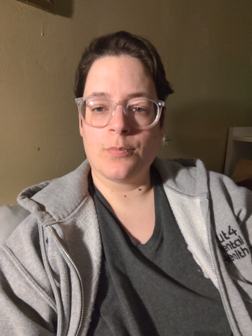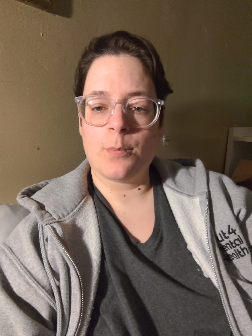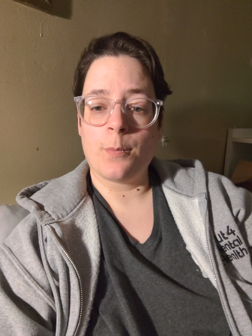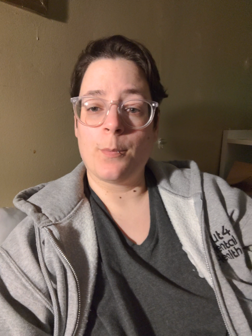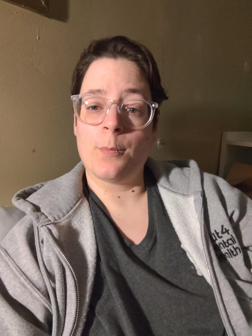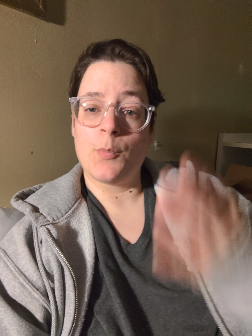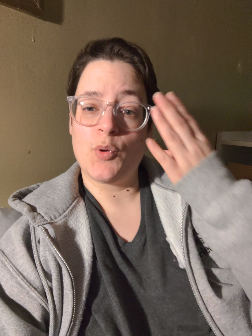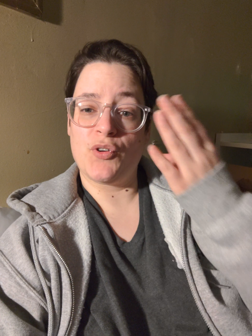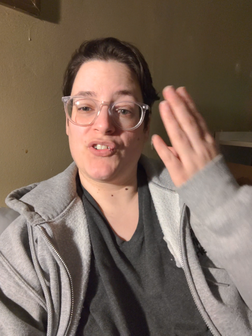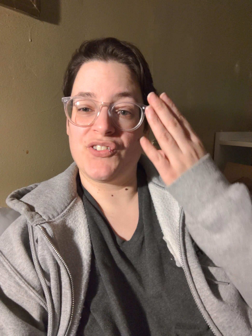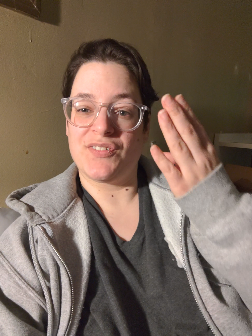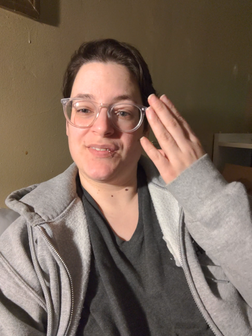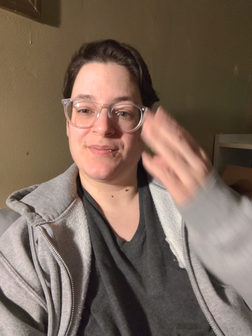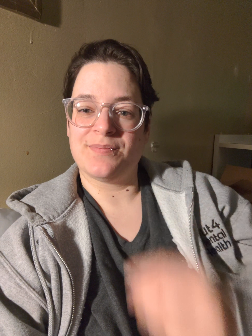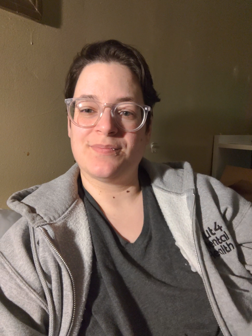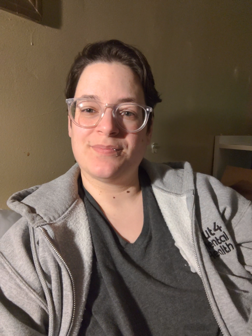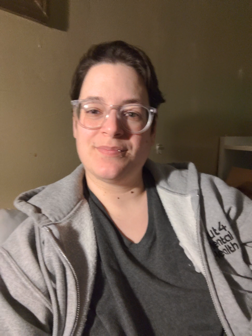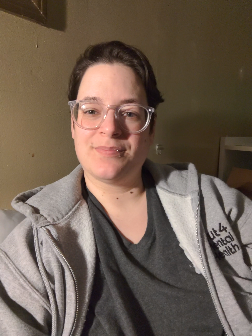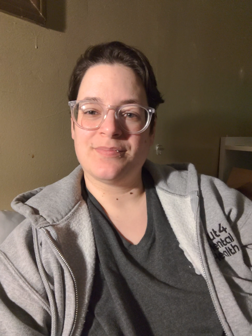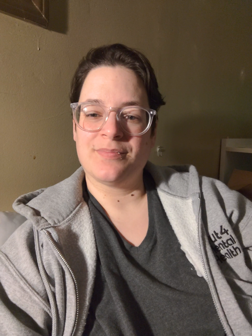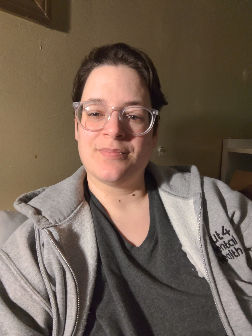morning